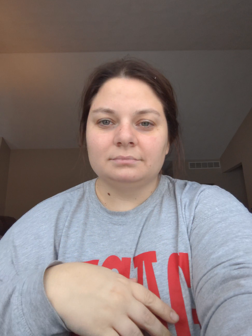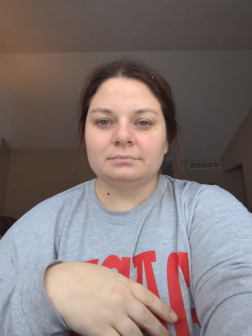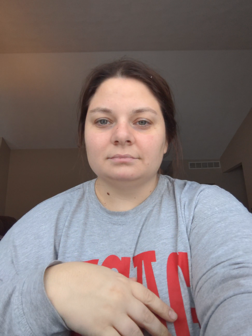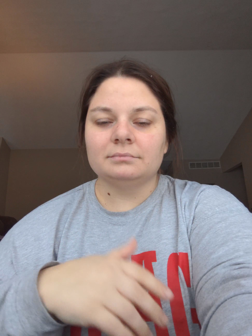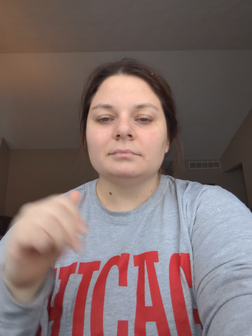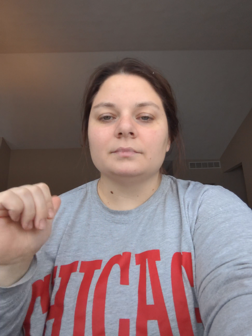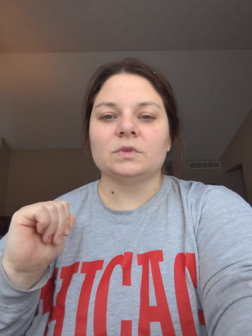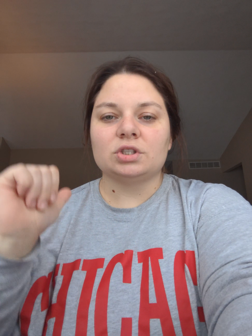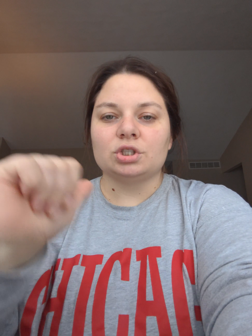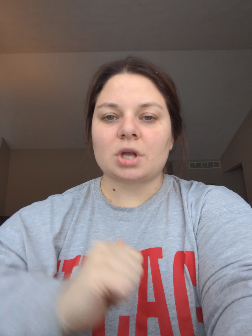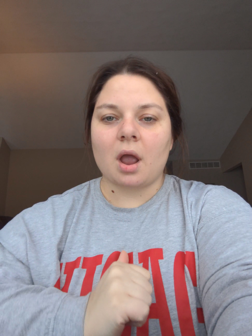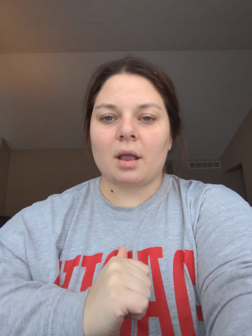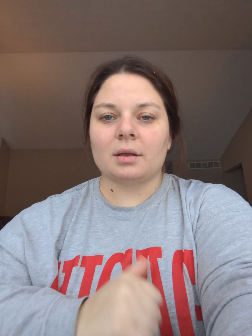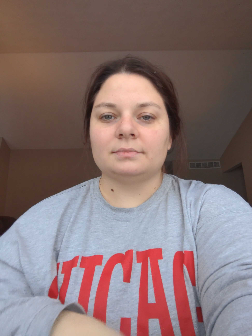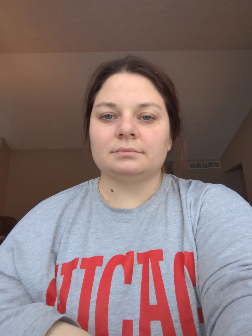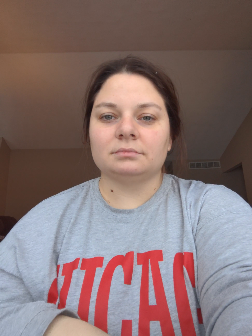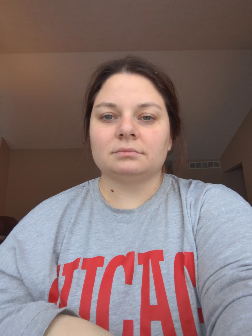jacket